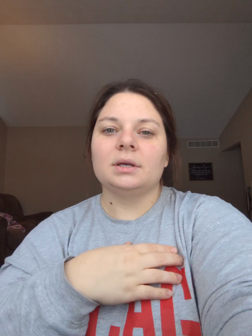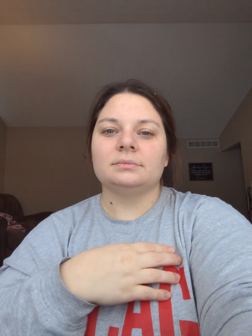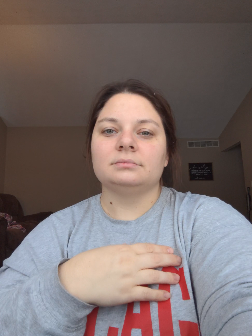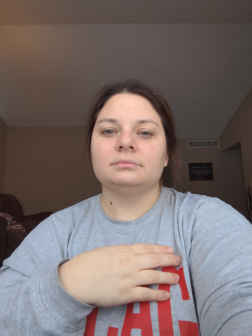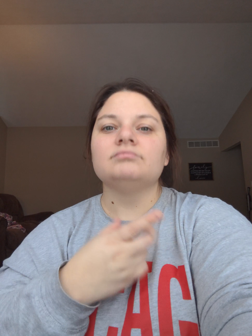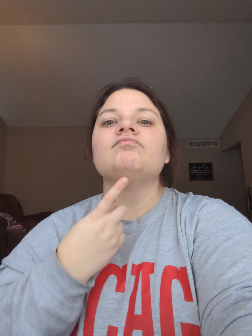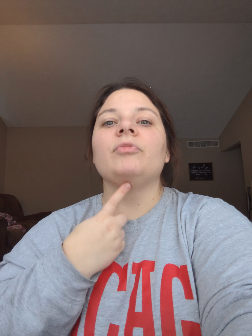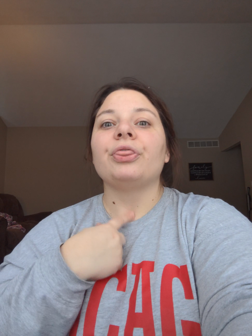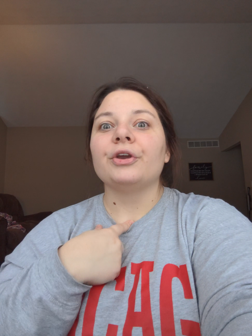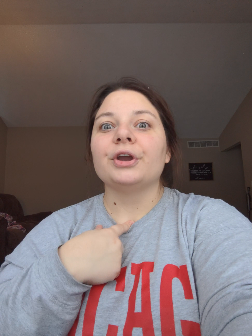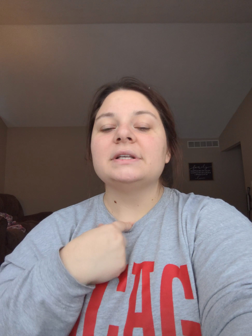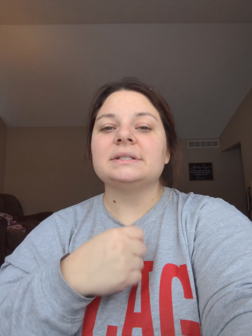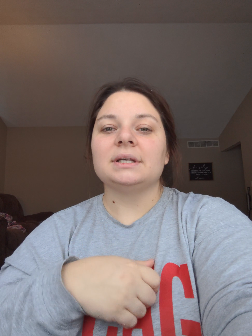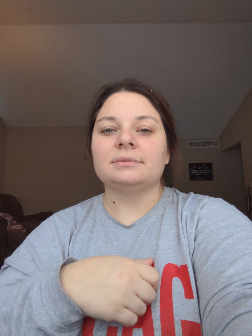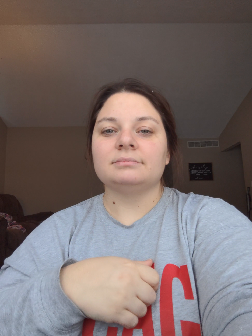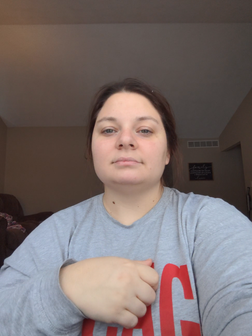thirsty